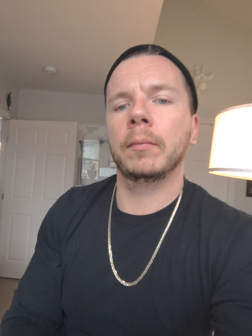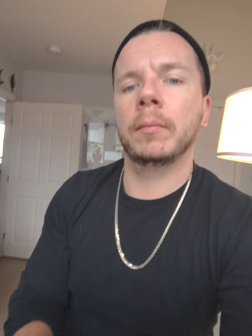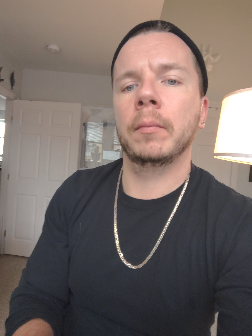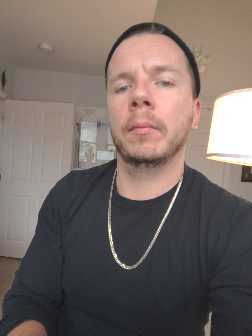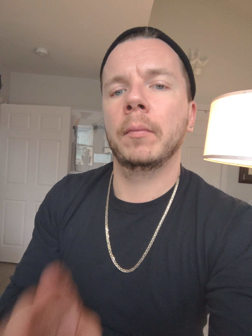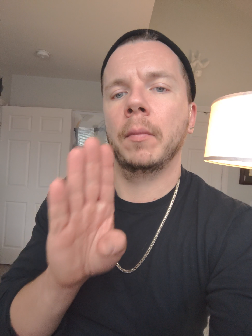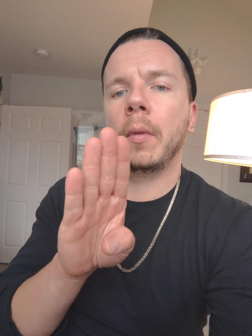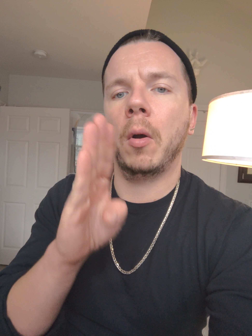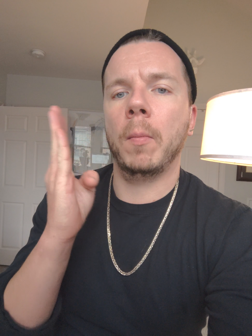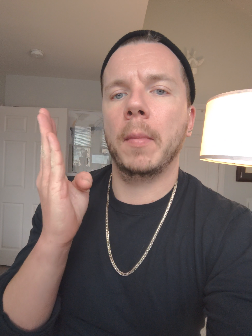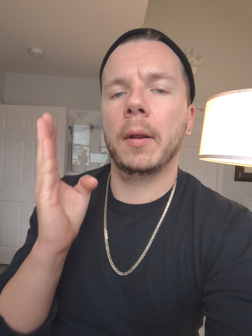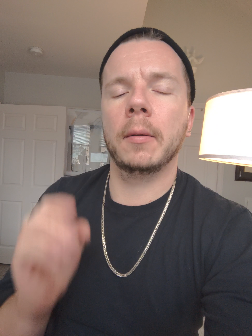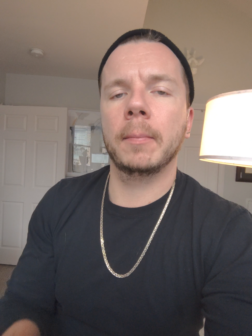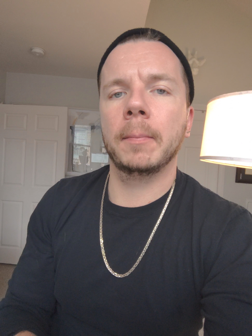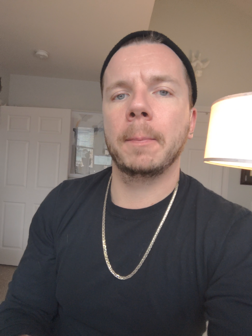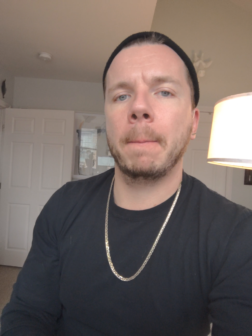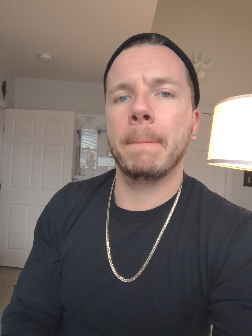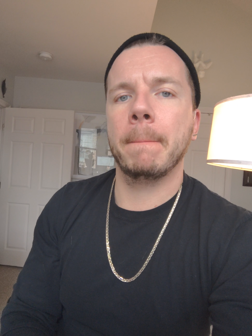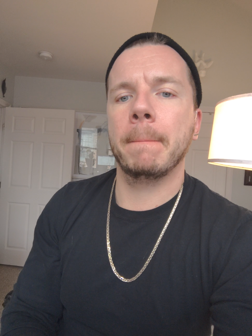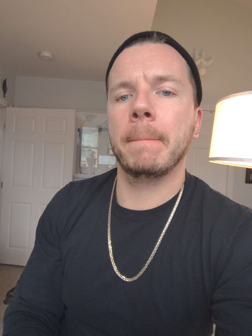open